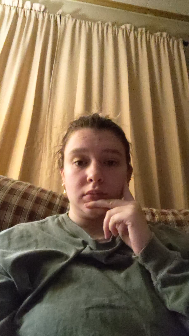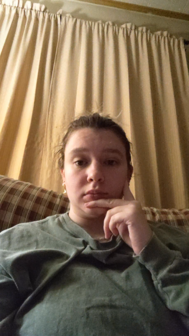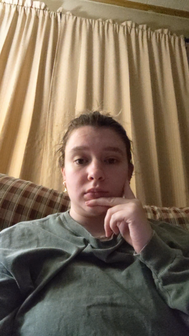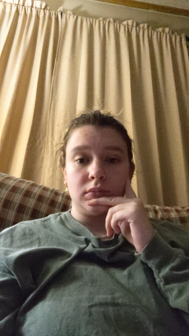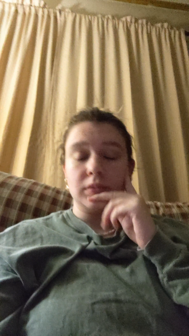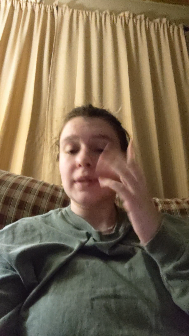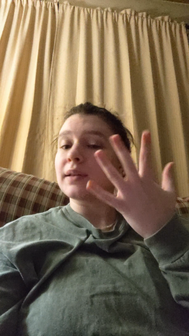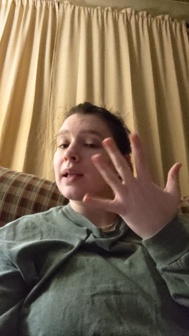hand